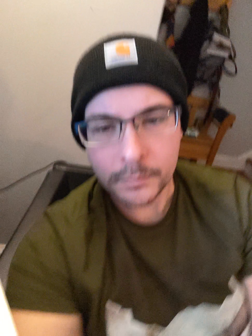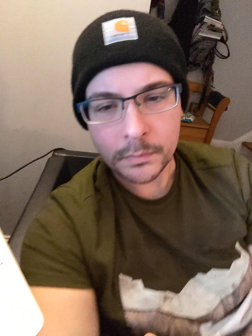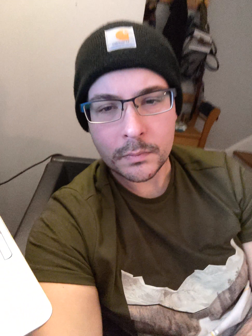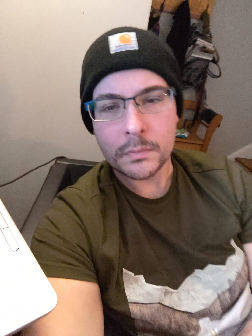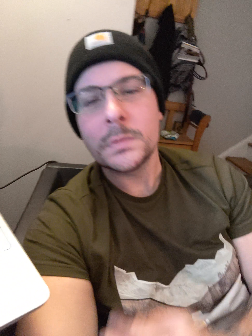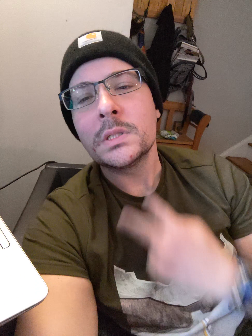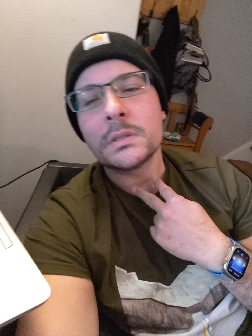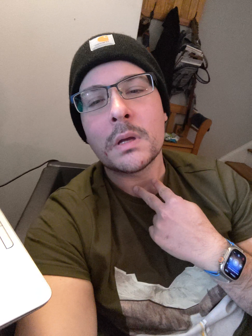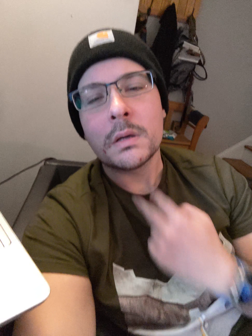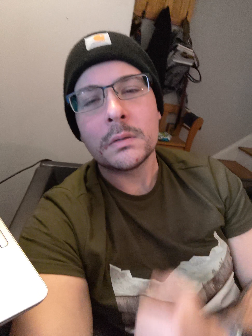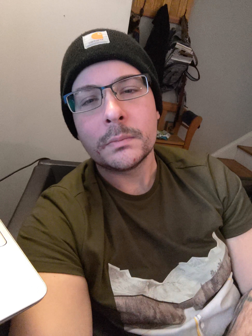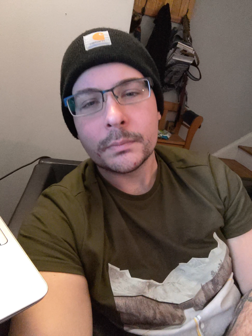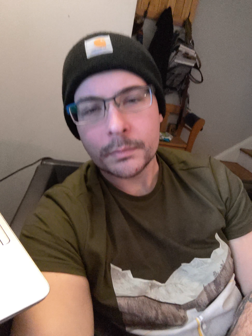stuck